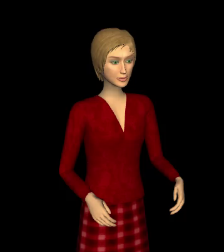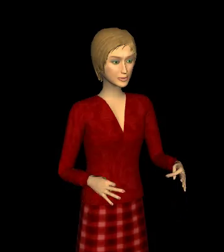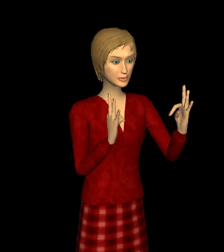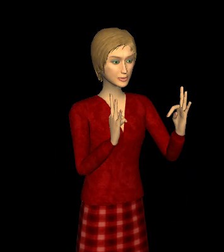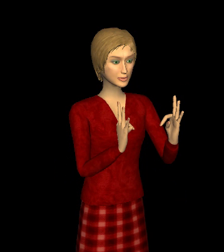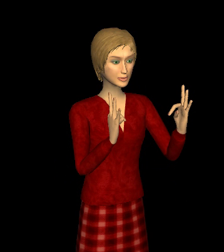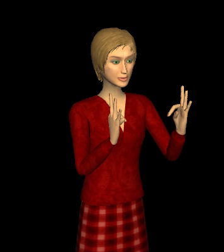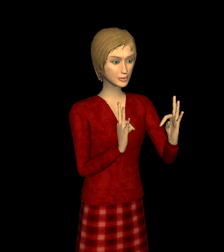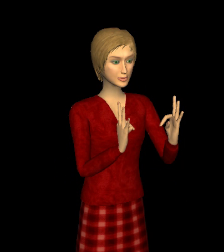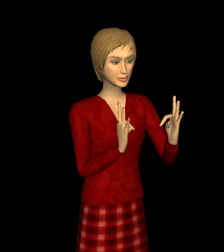عمة